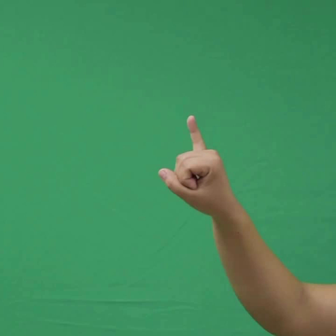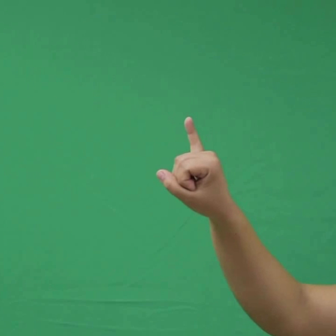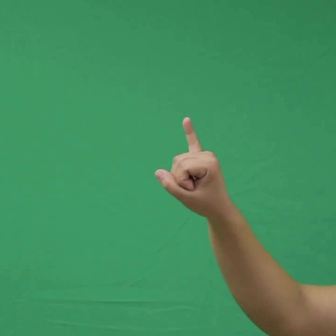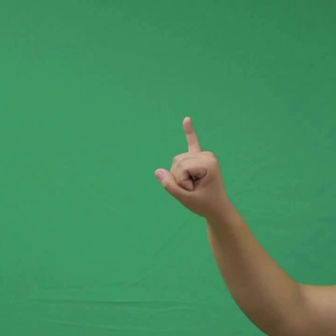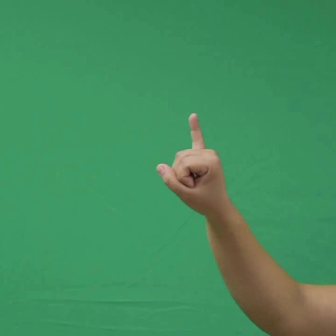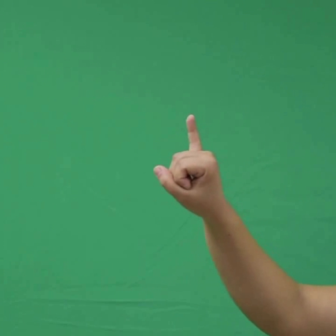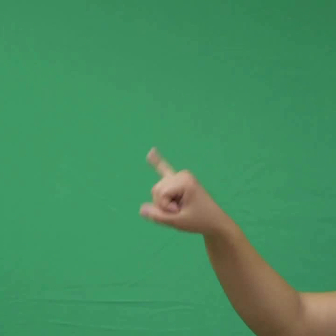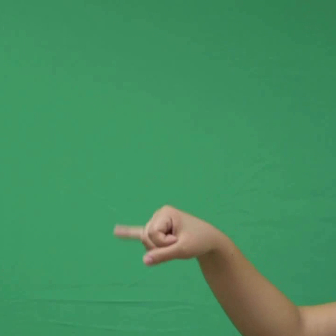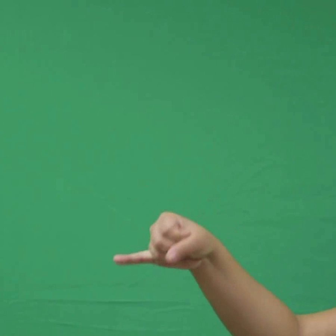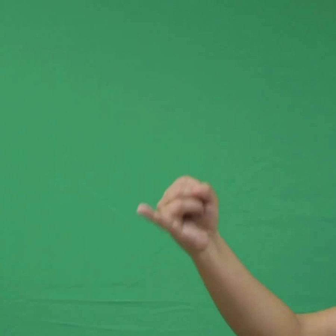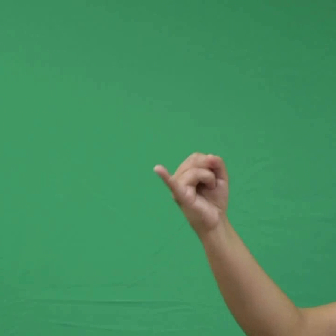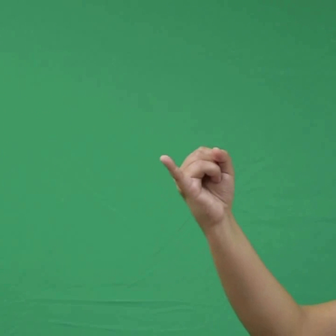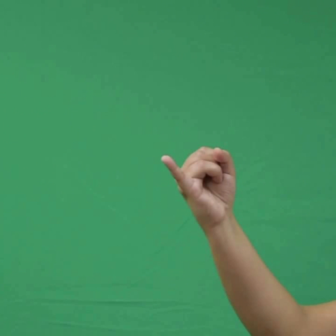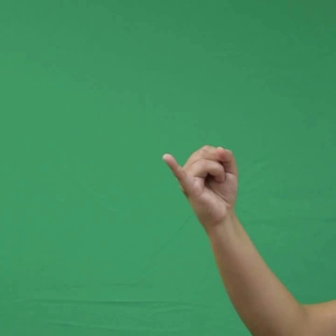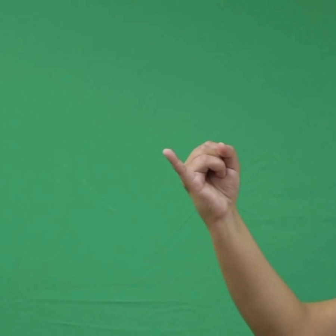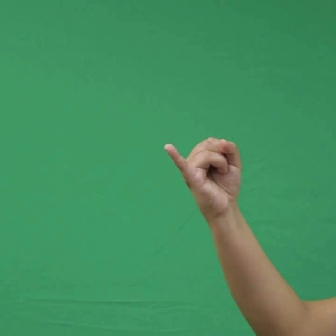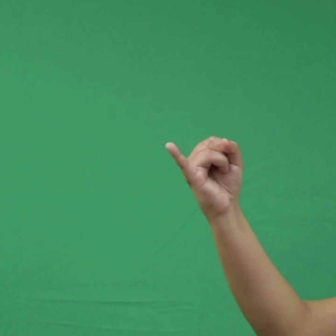J